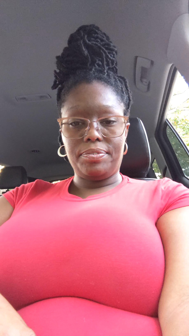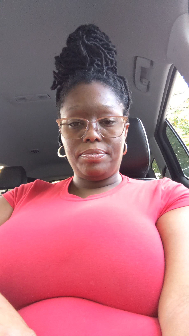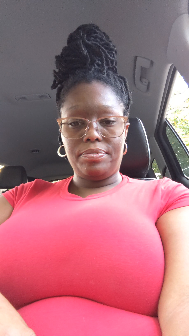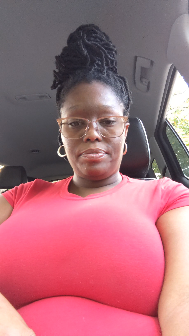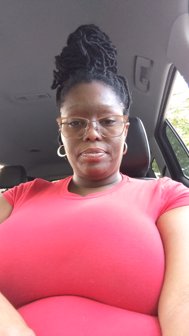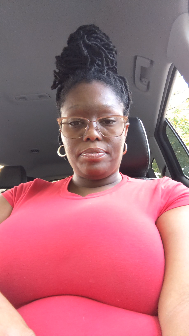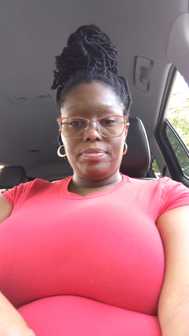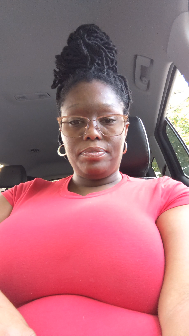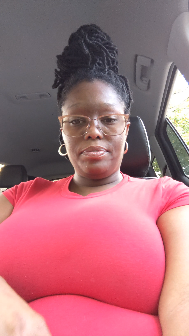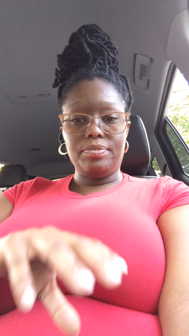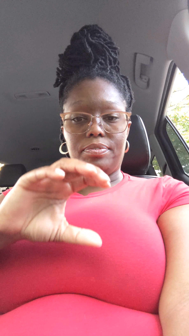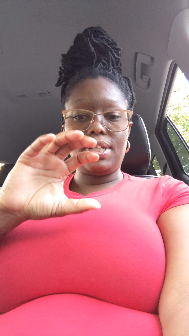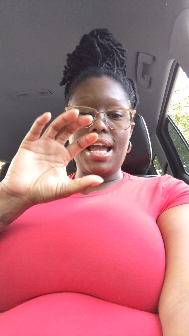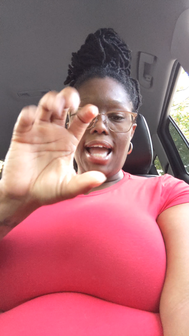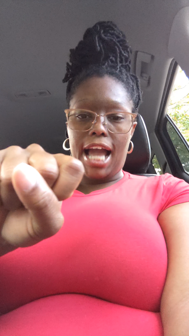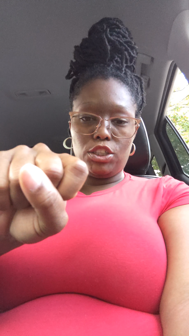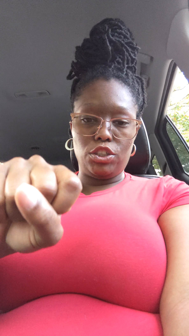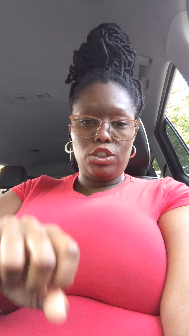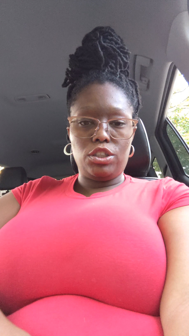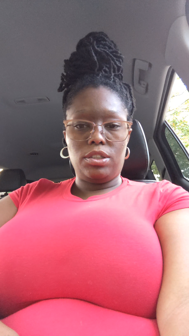catch